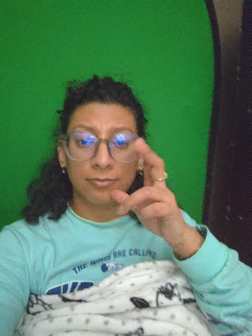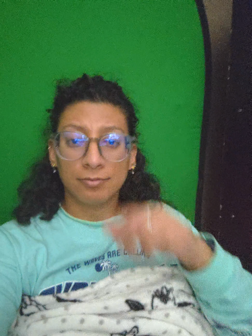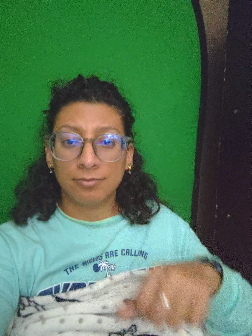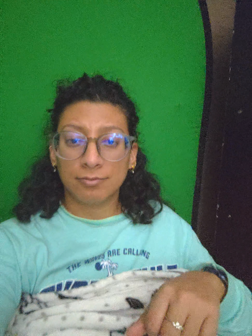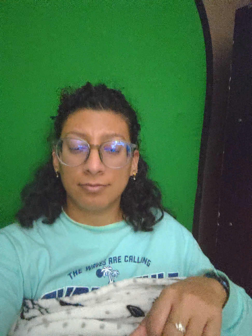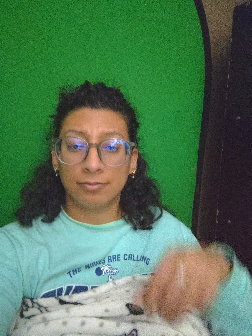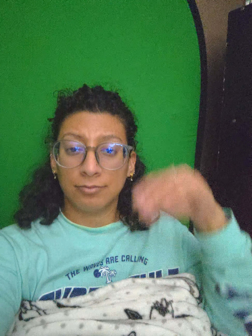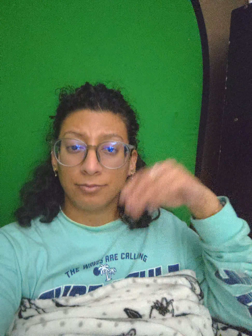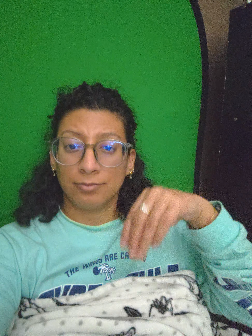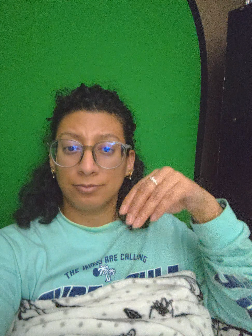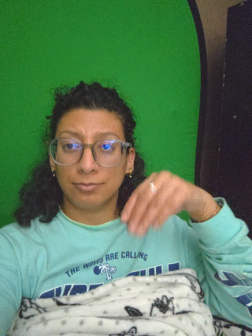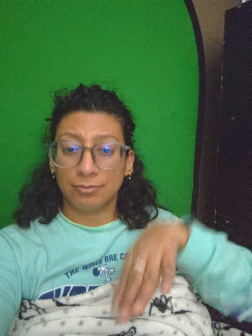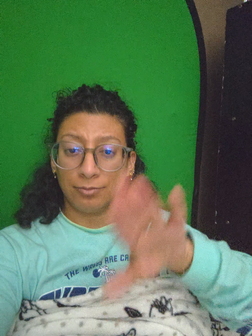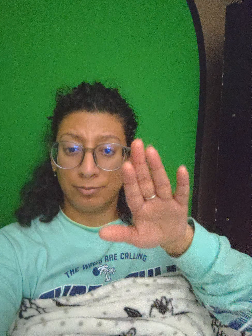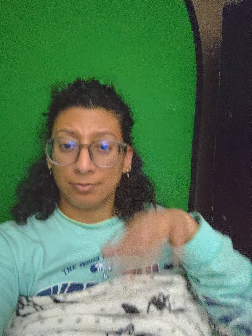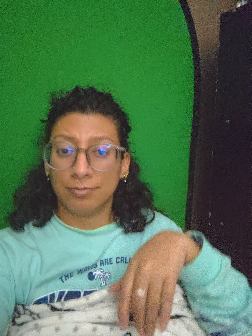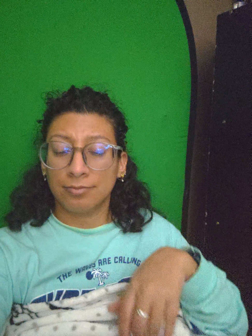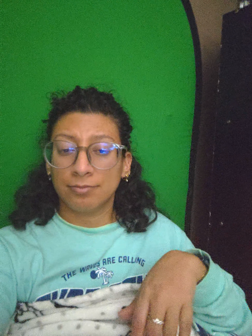into